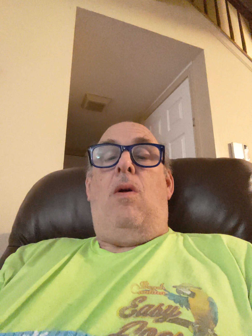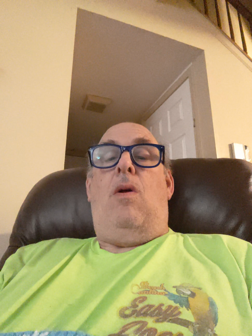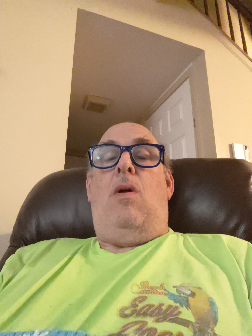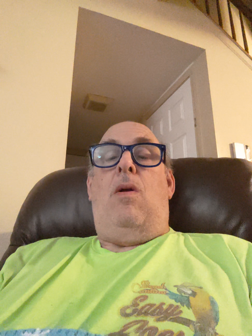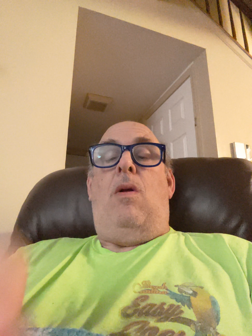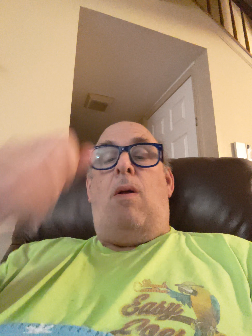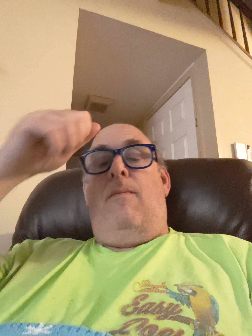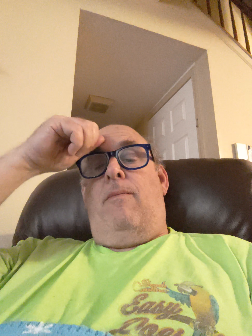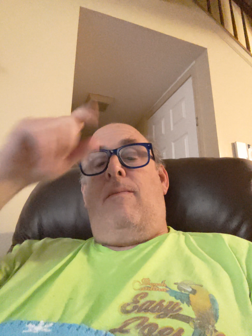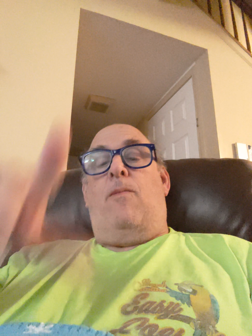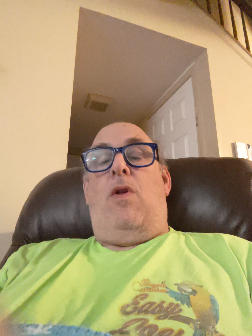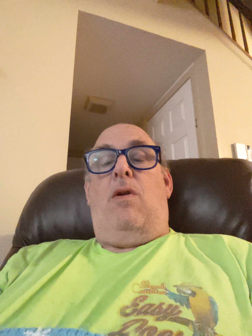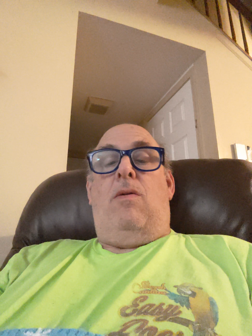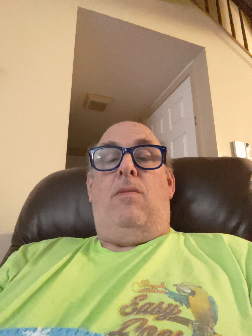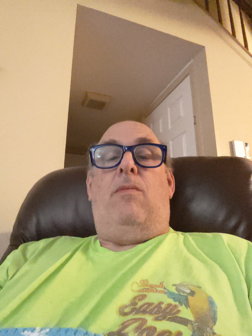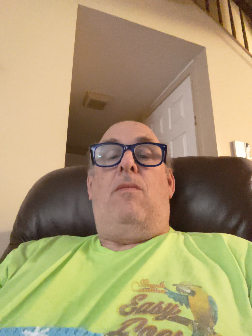brother